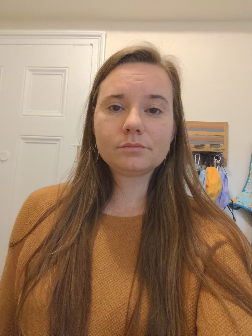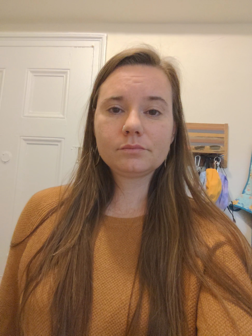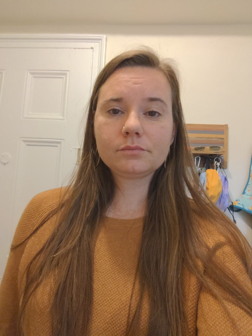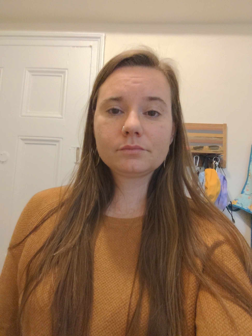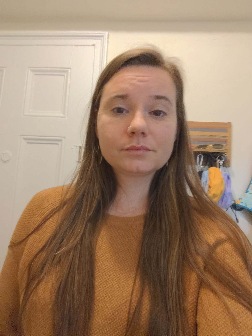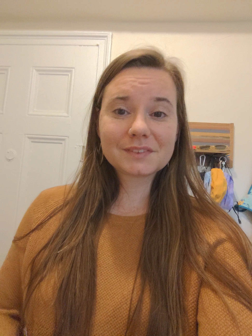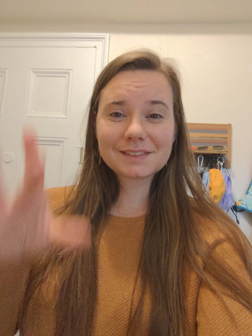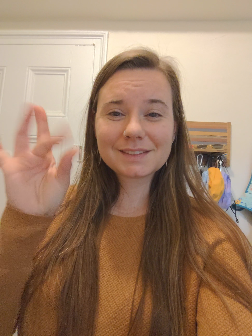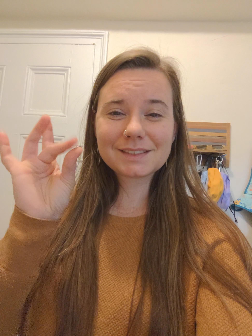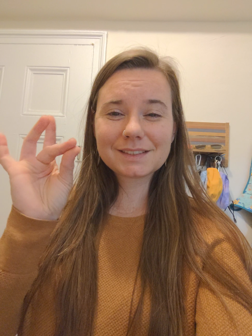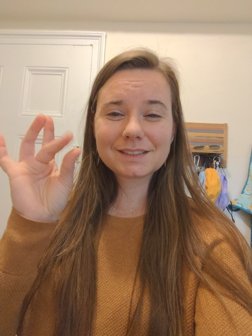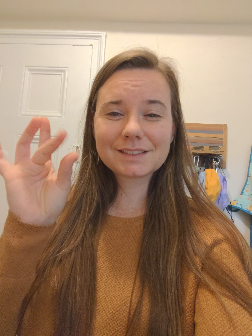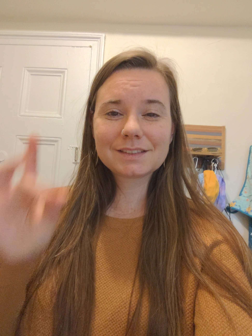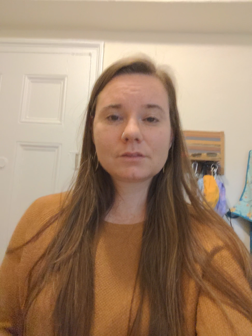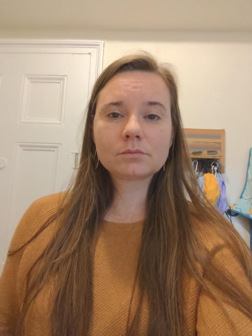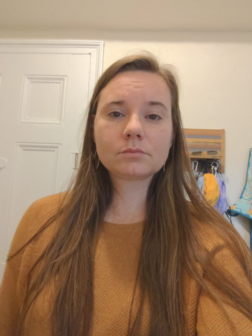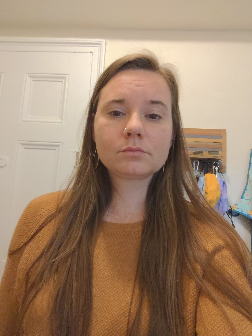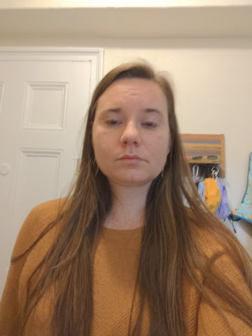sticky